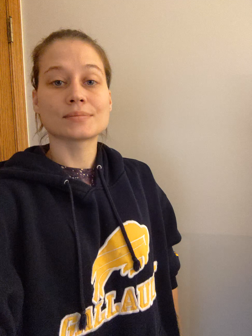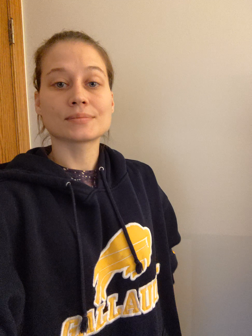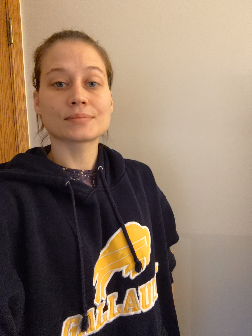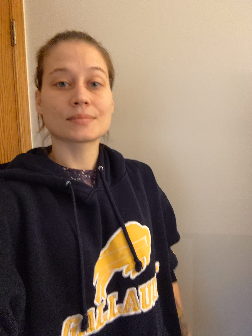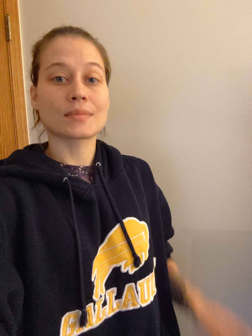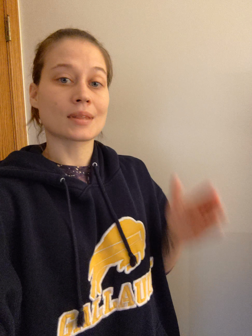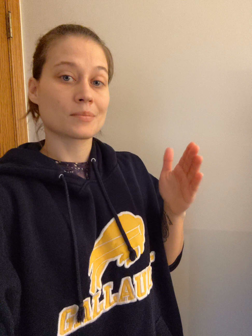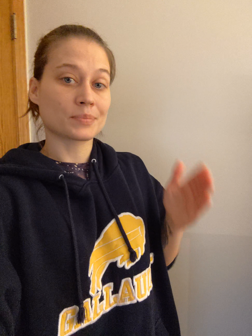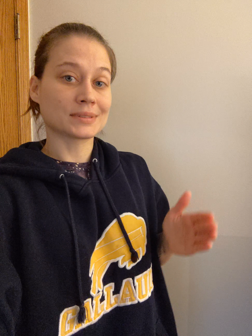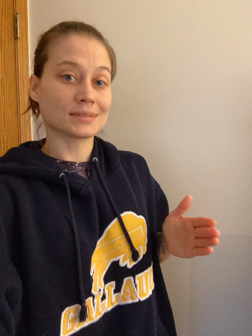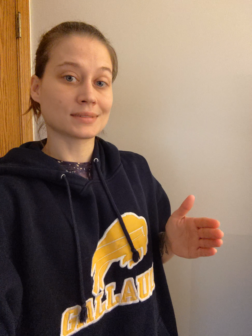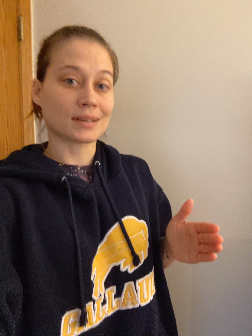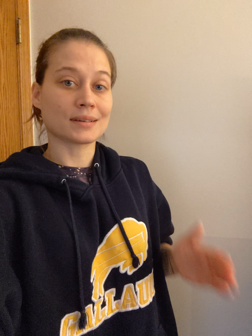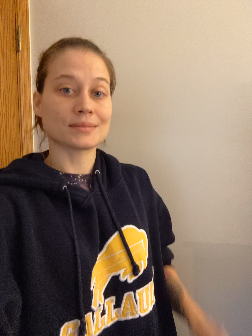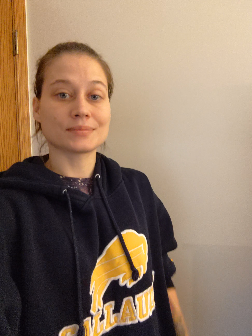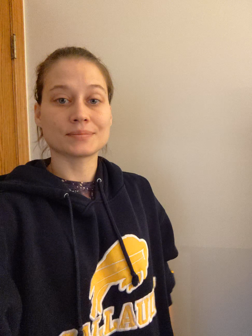beside